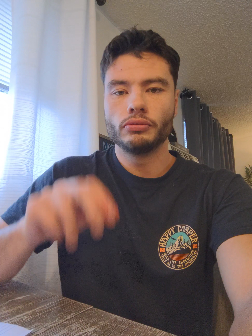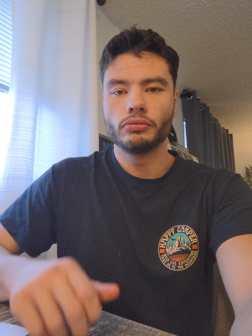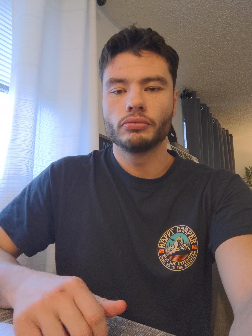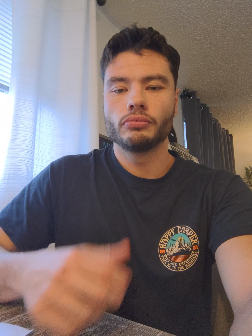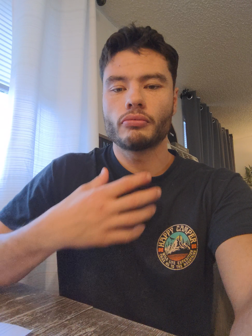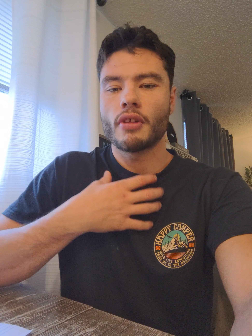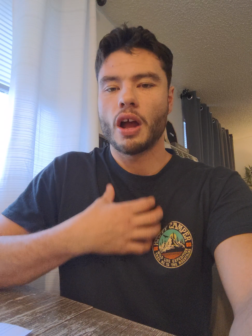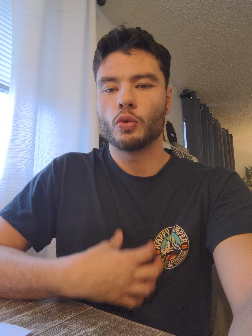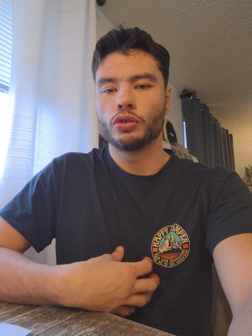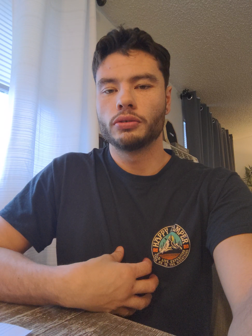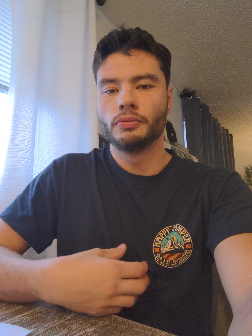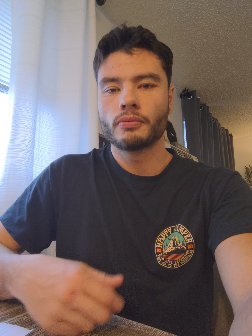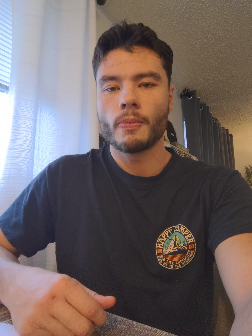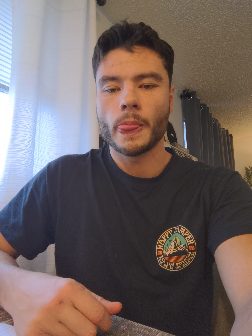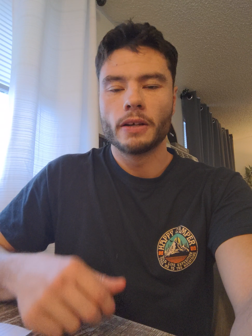hungry